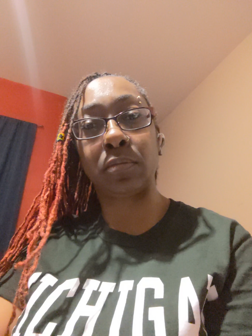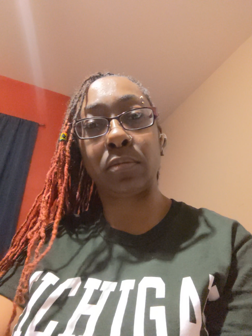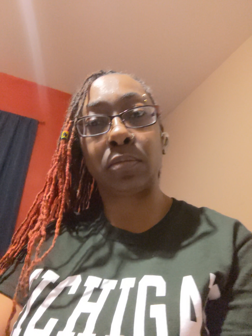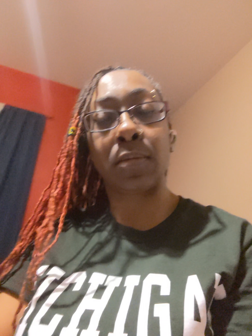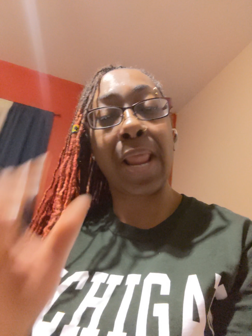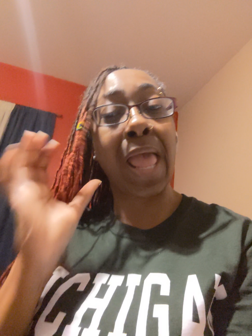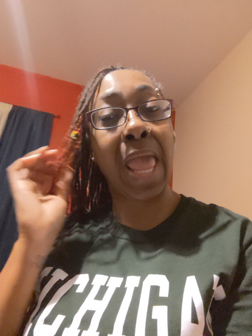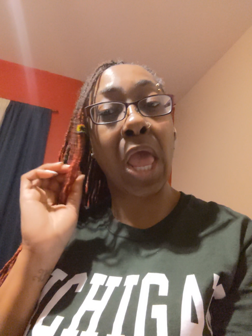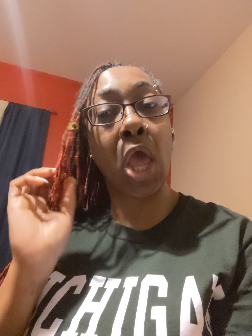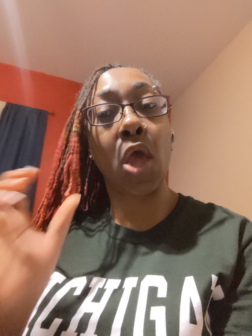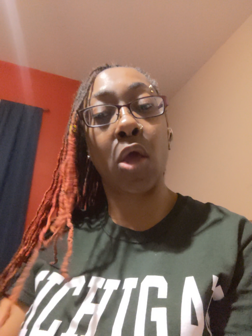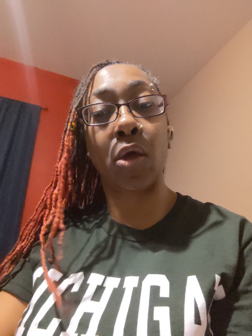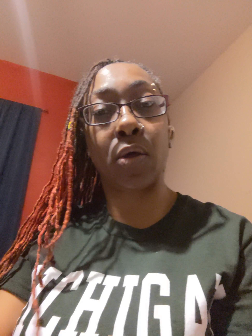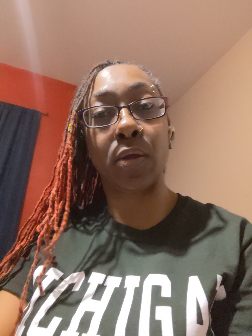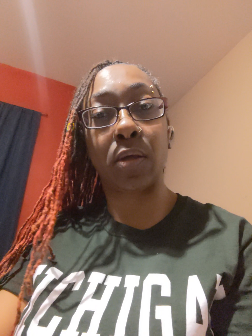hair